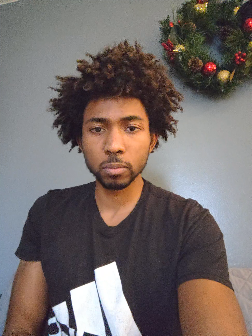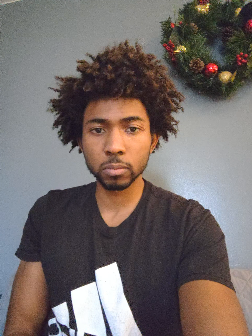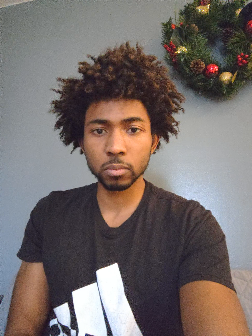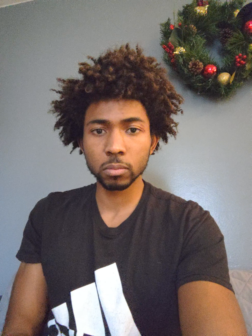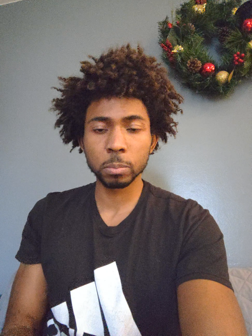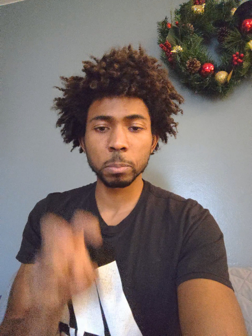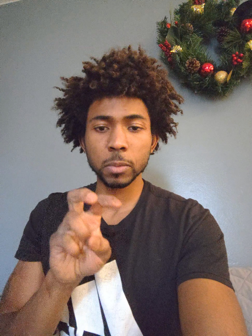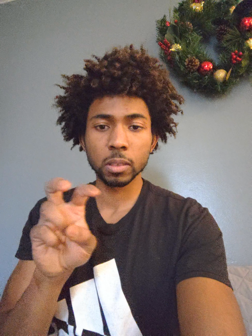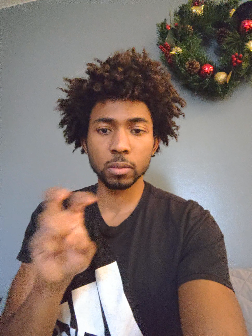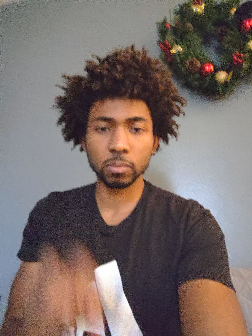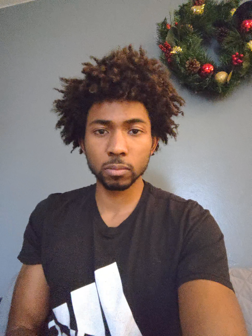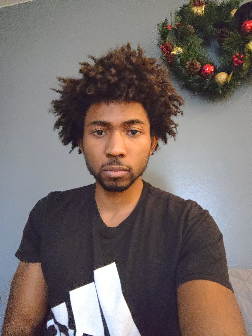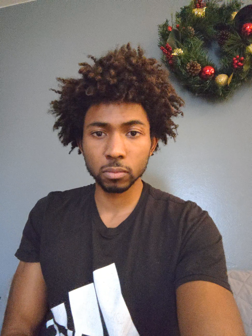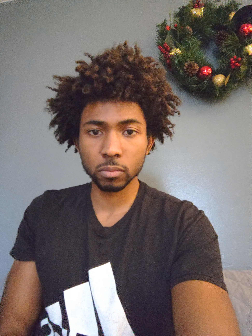pizza